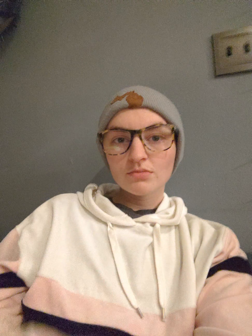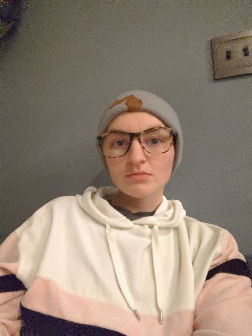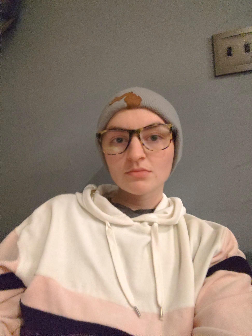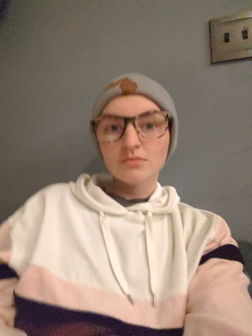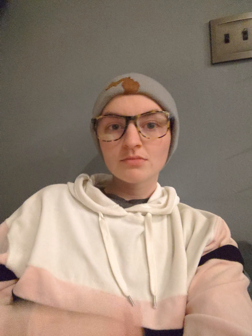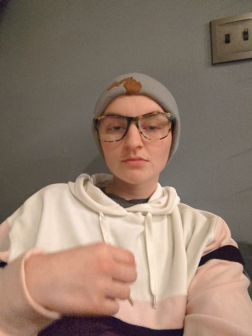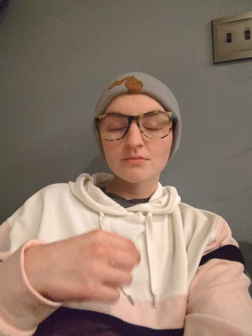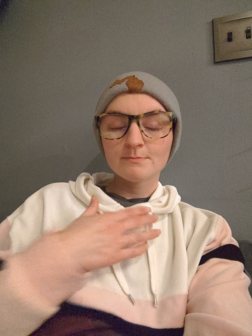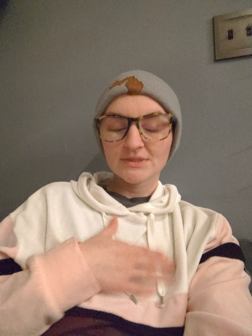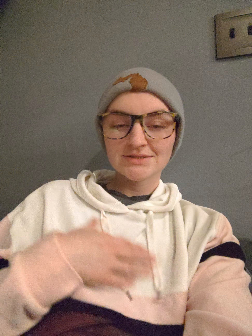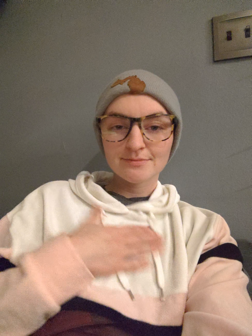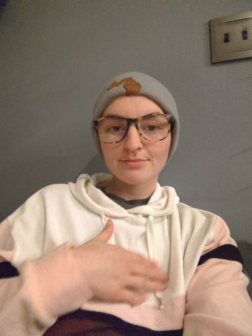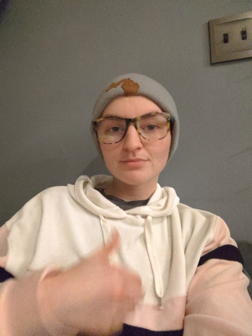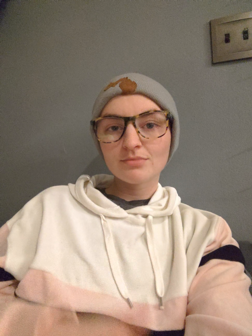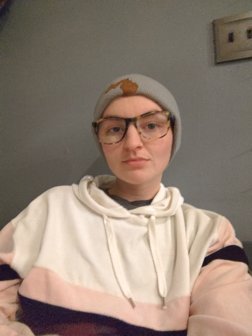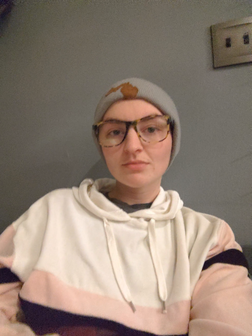please